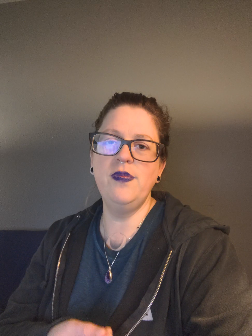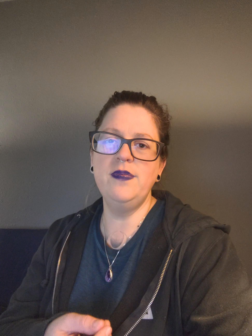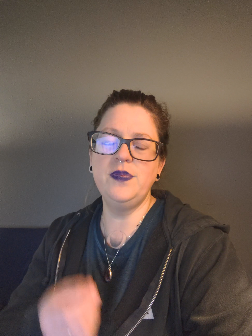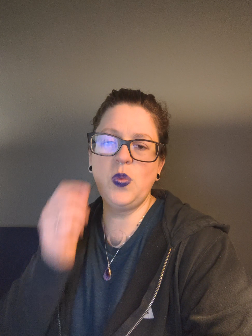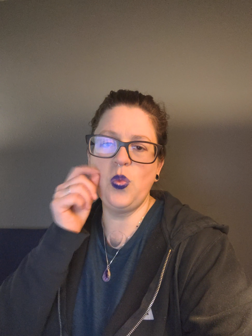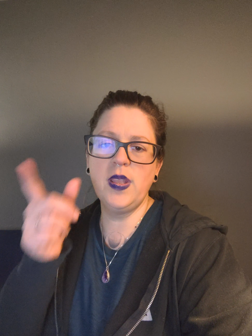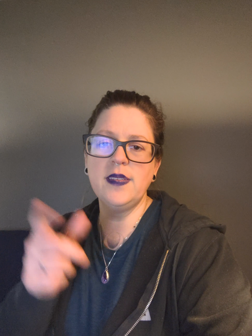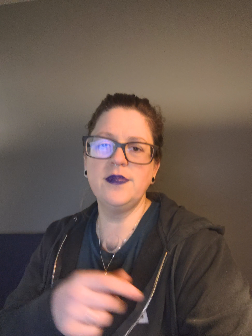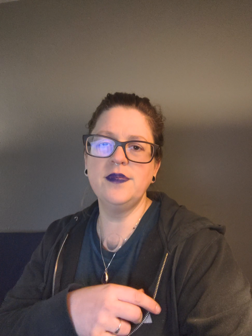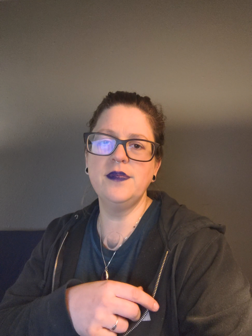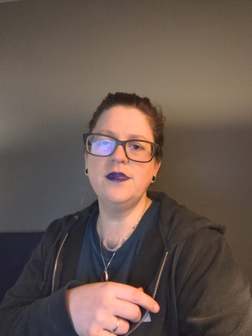awake